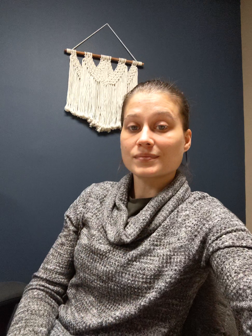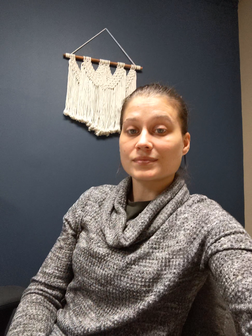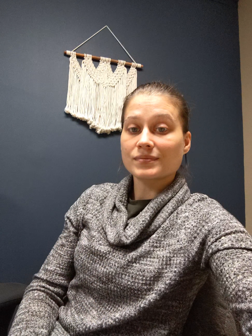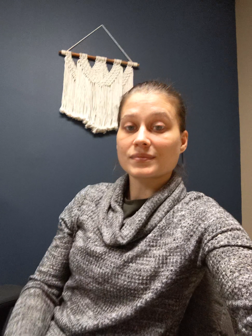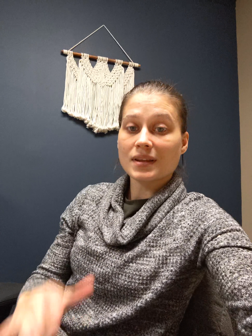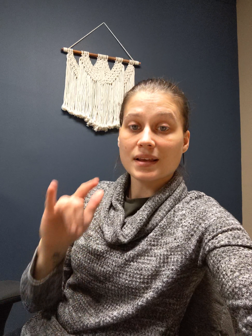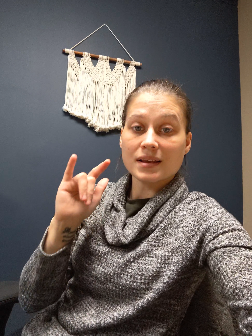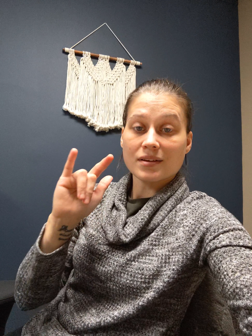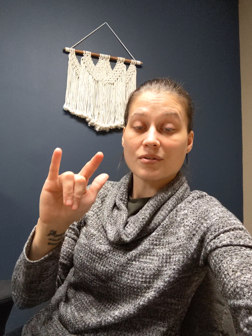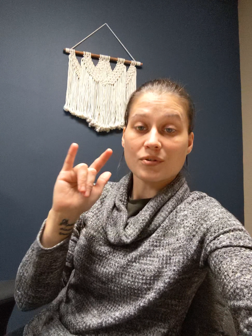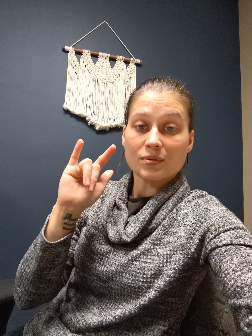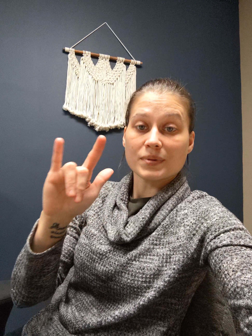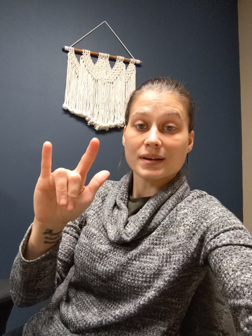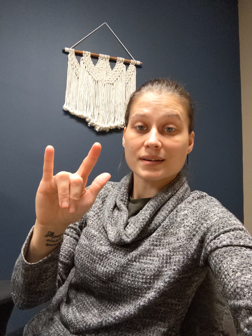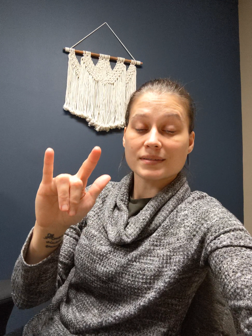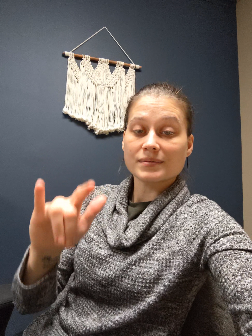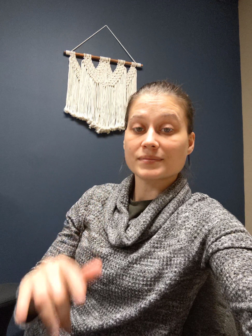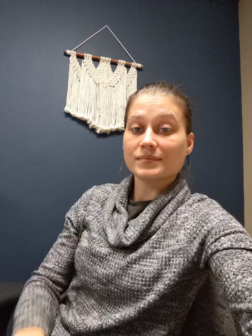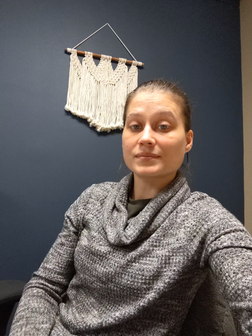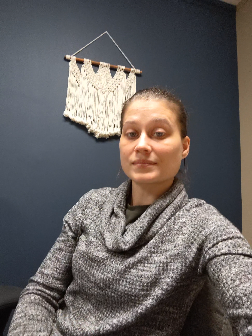airplane